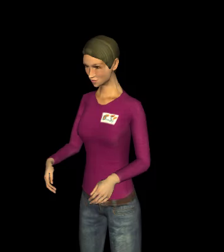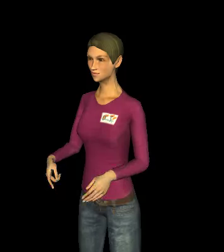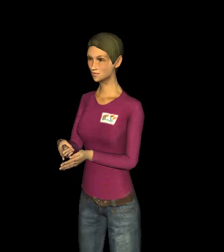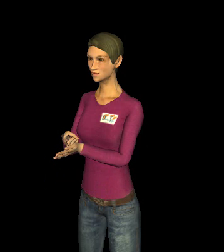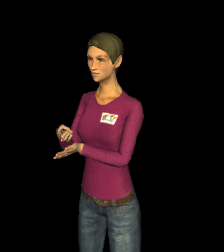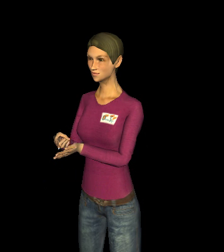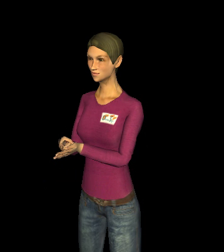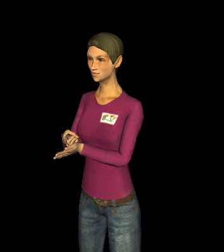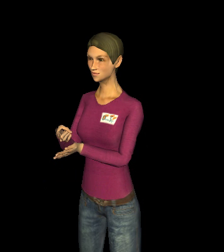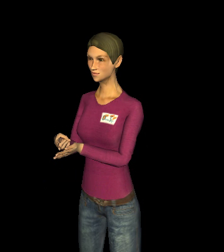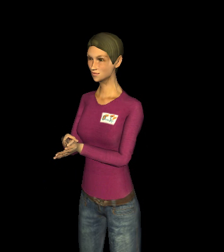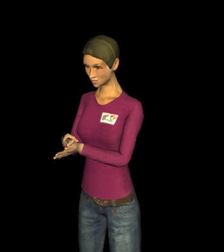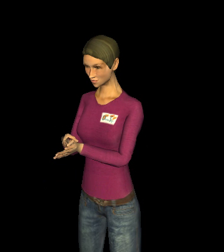يكرر